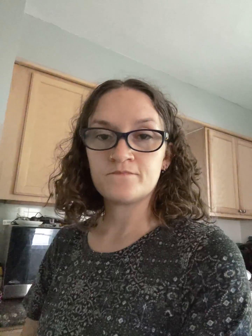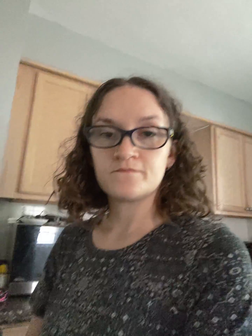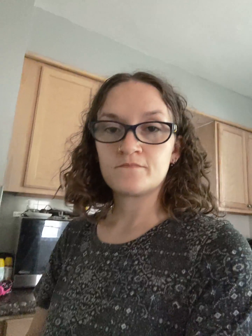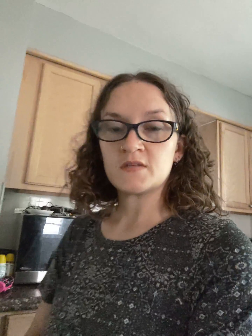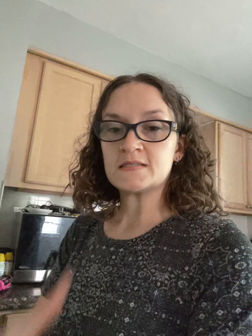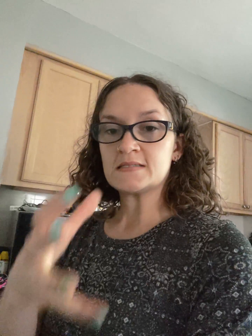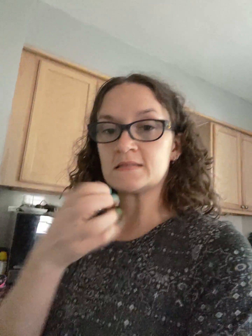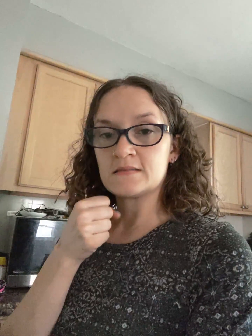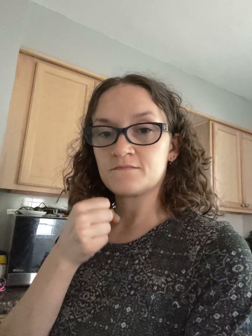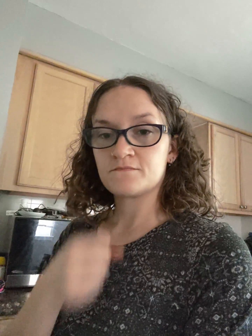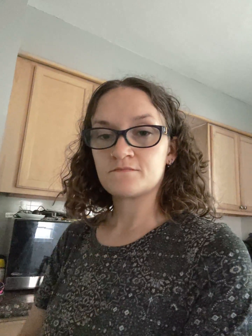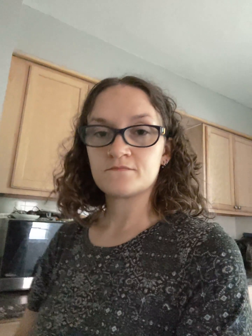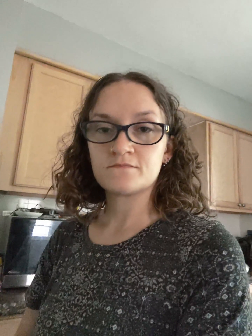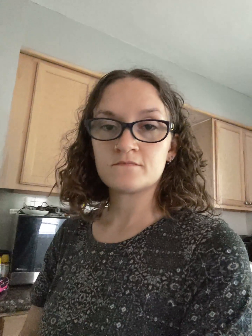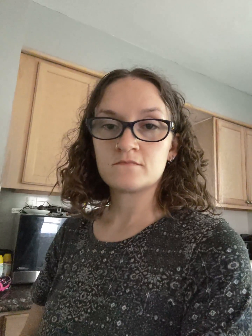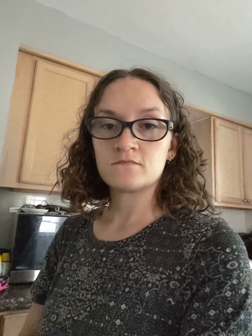get